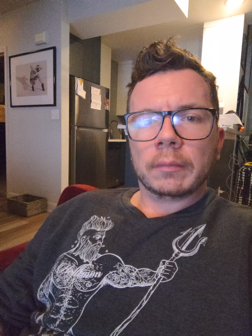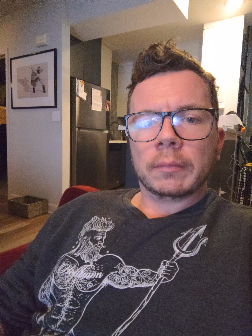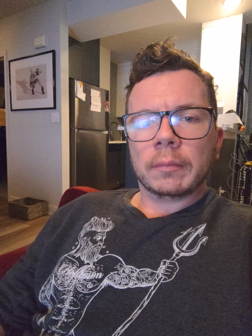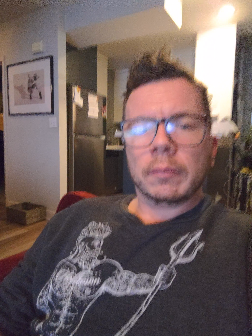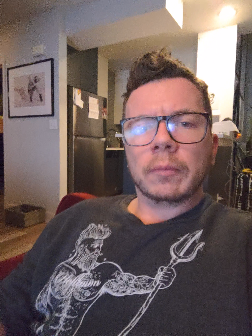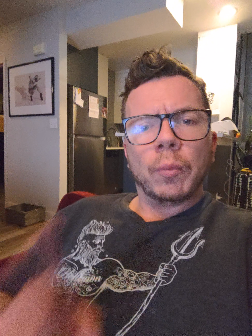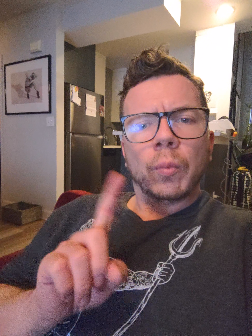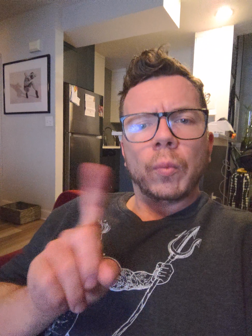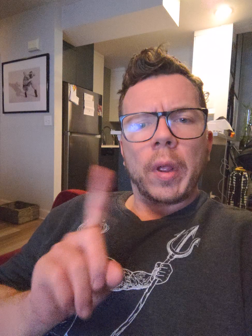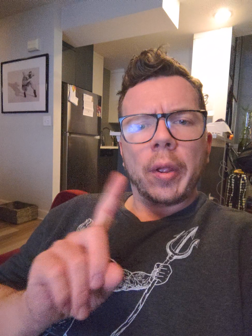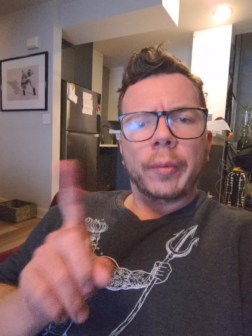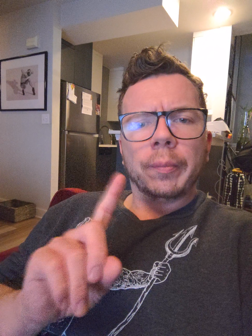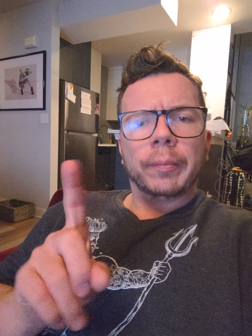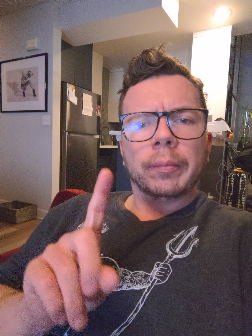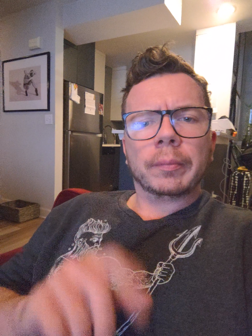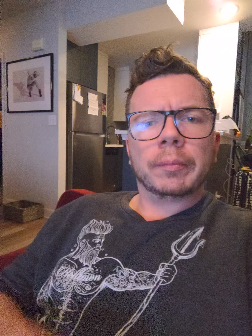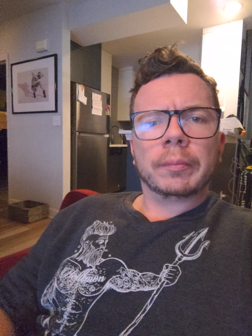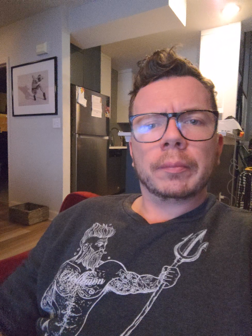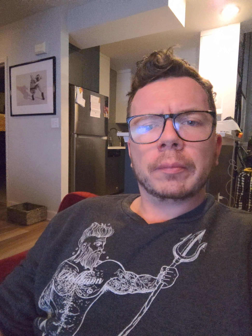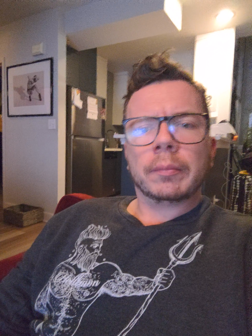where